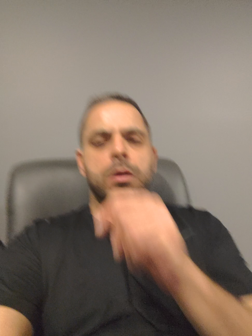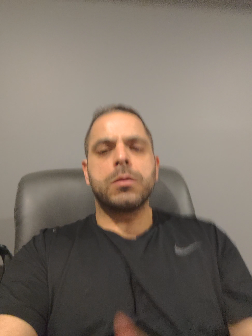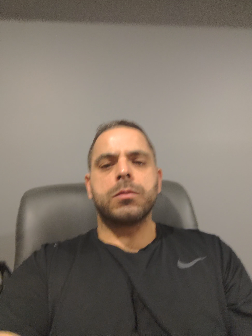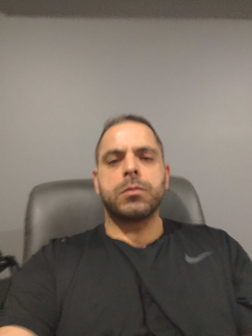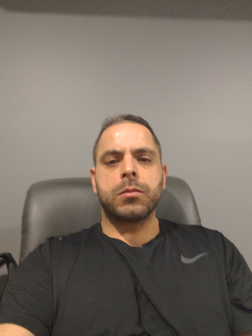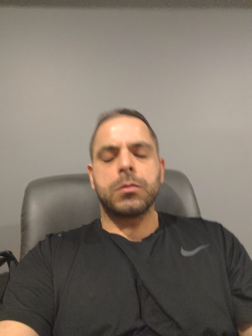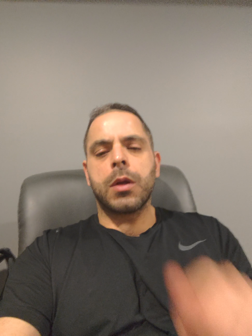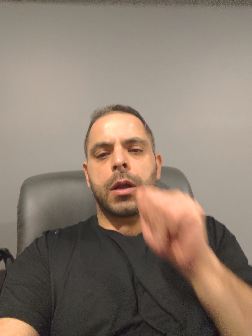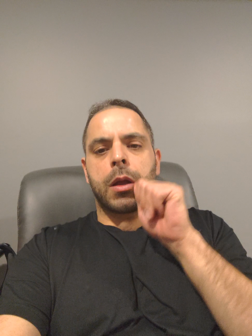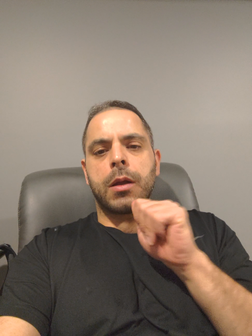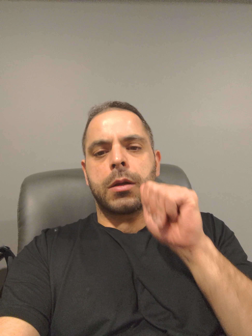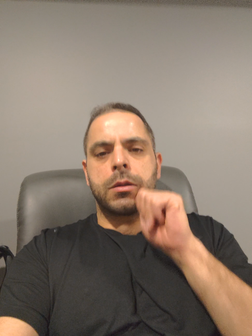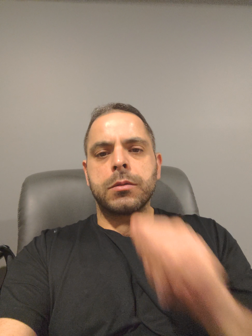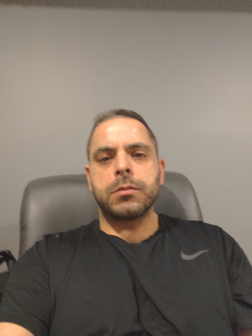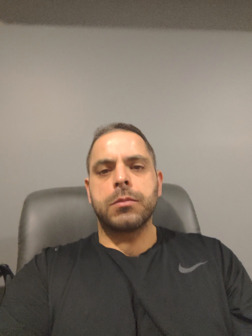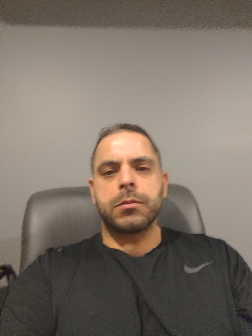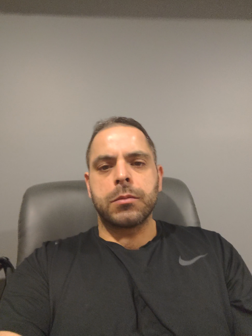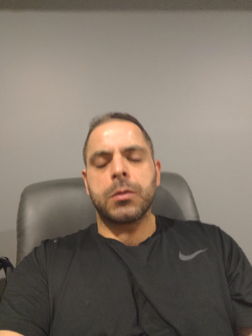aunt